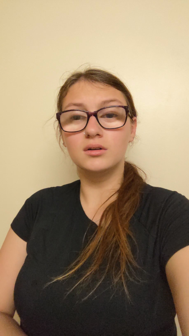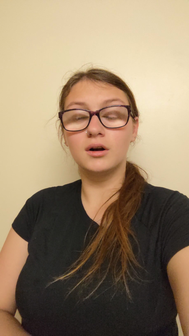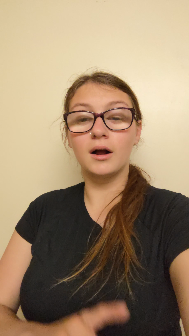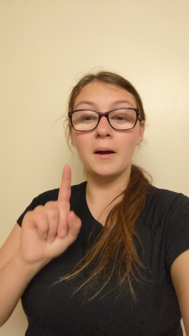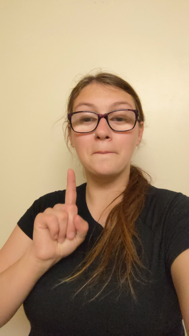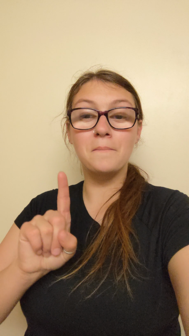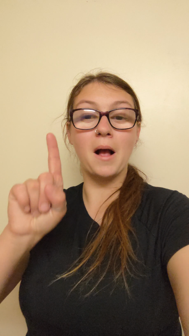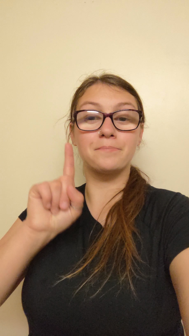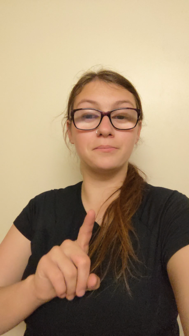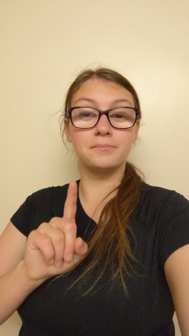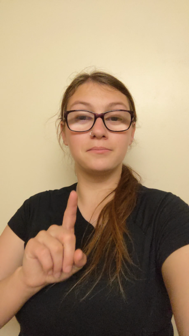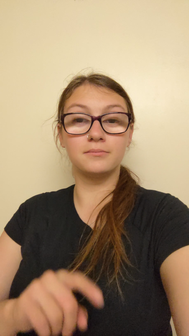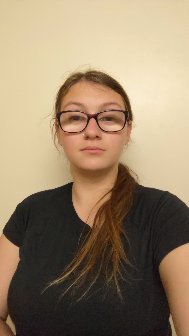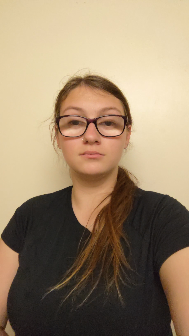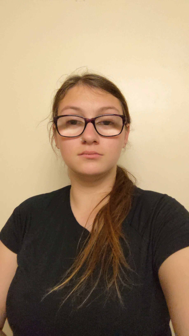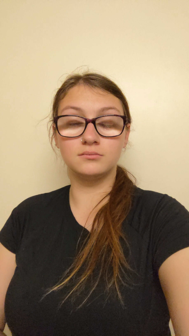bump